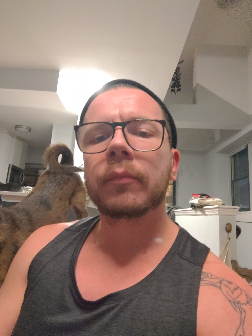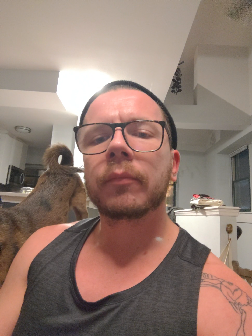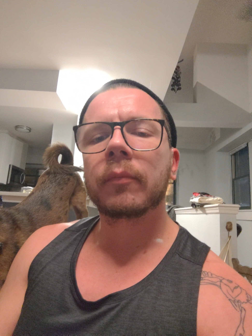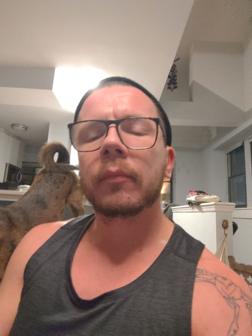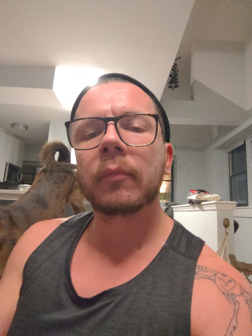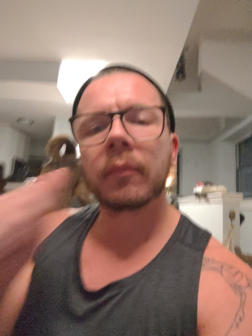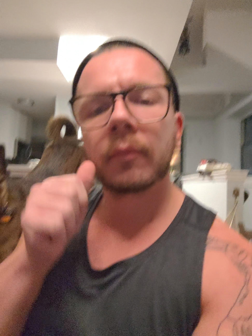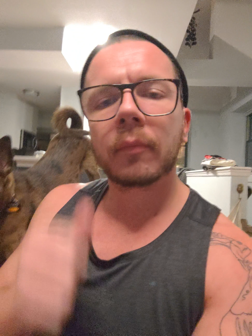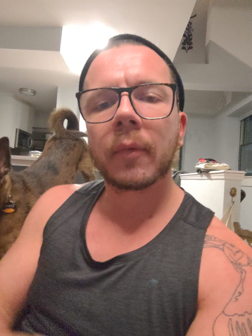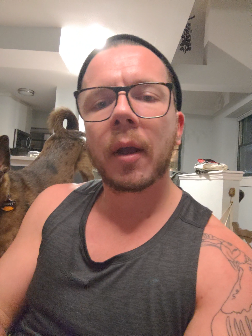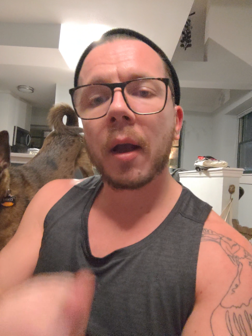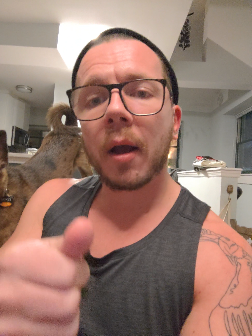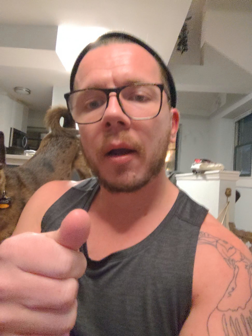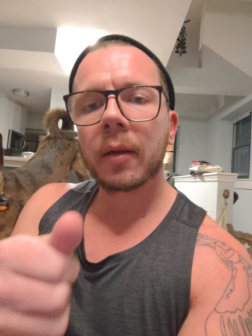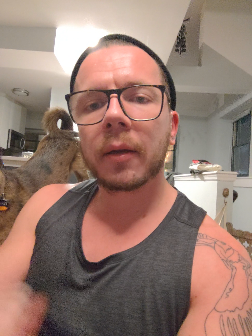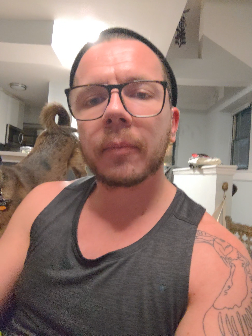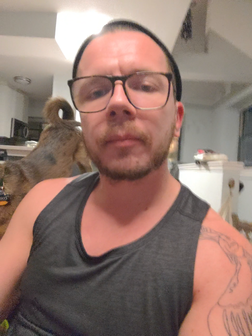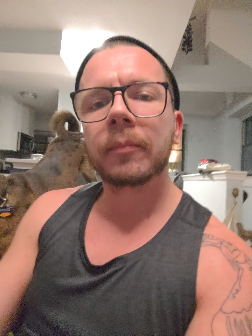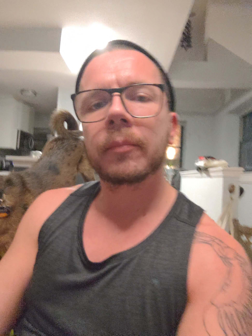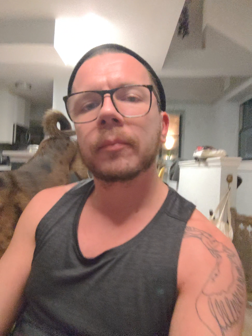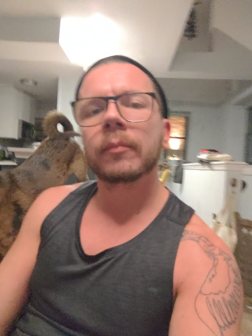hide